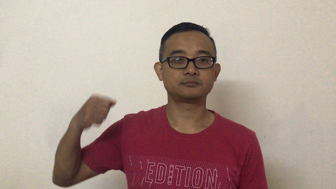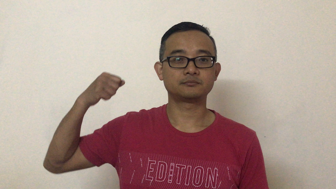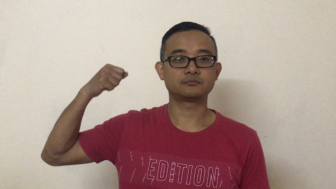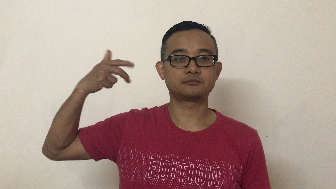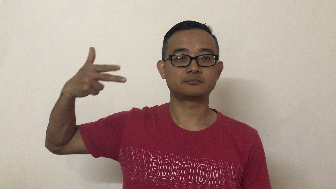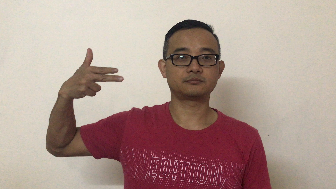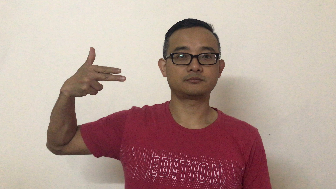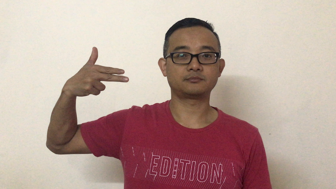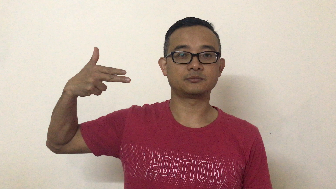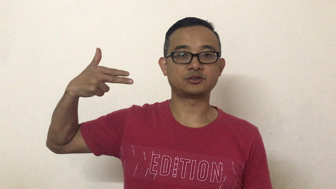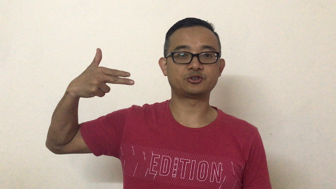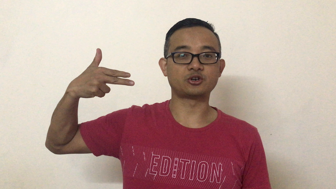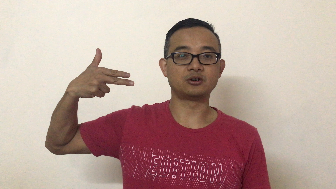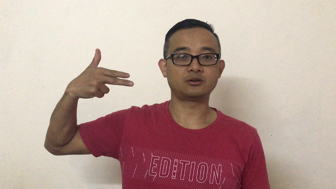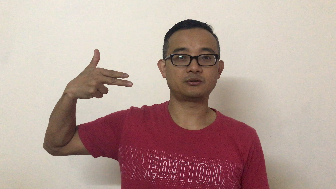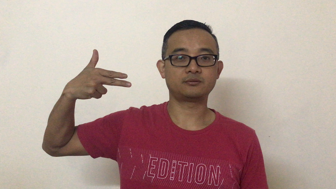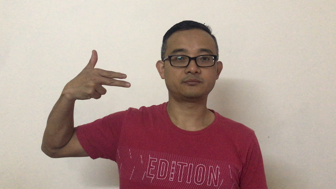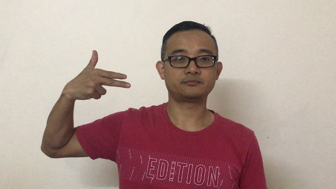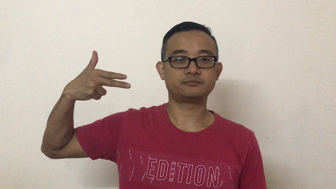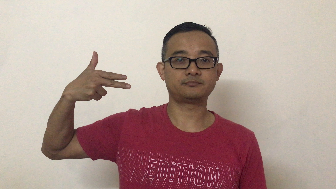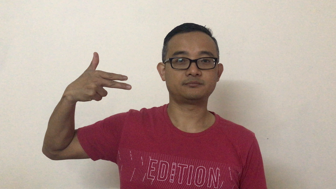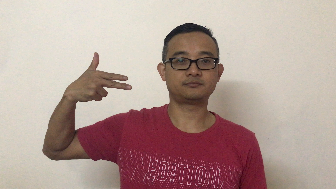च